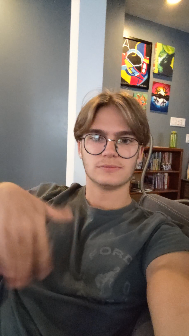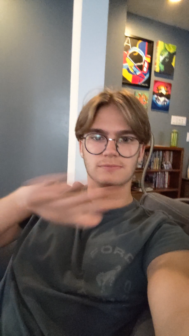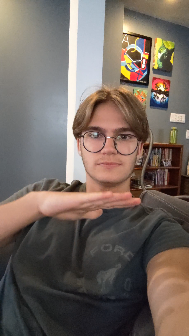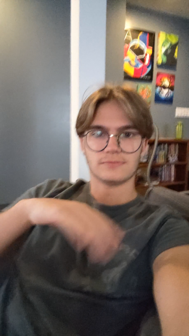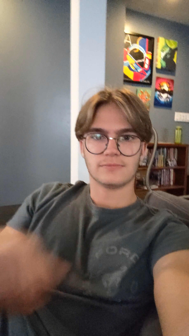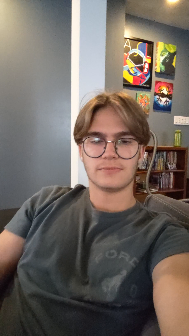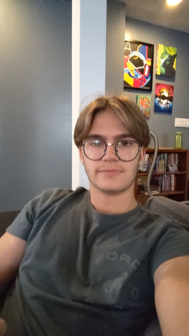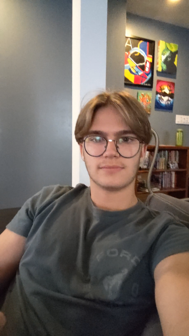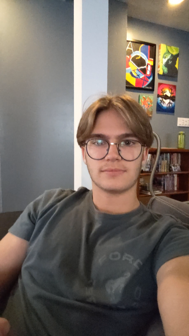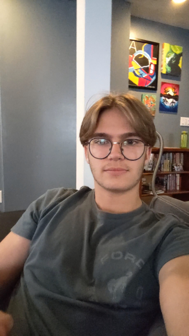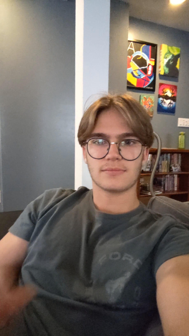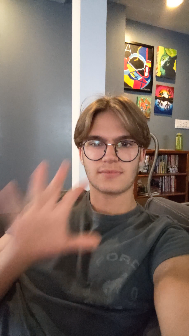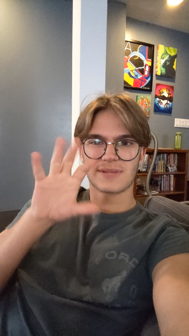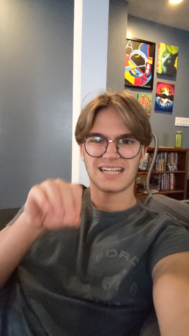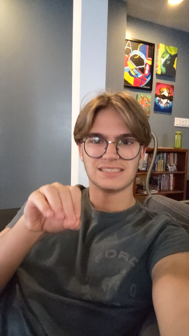bite